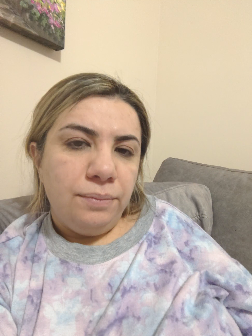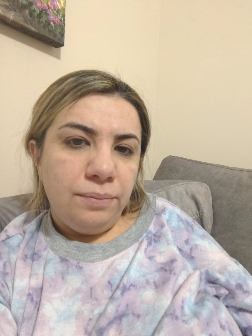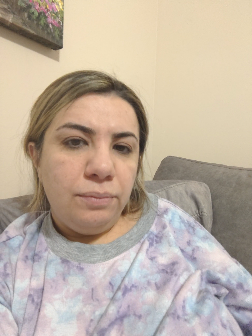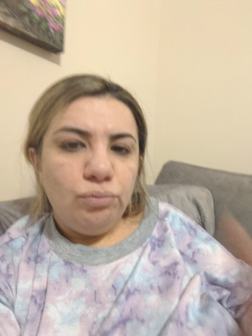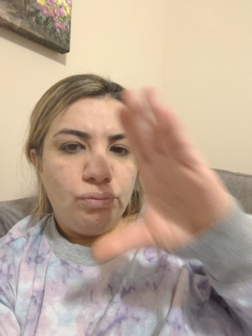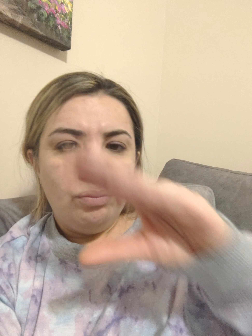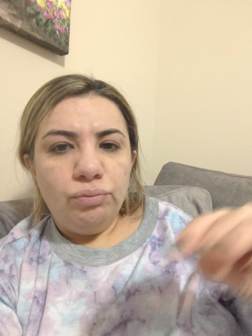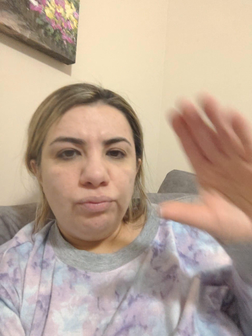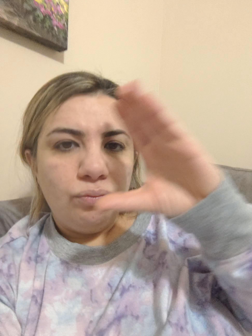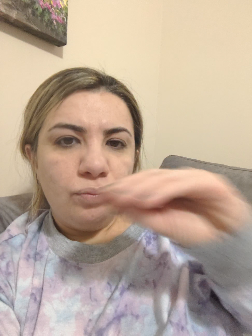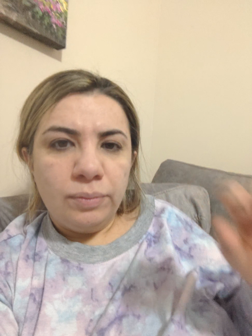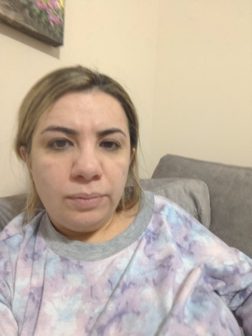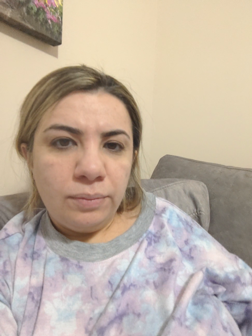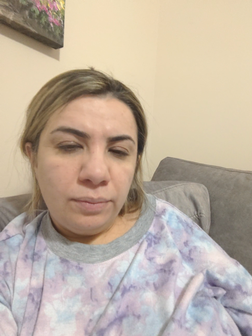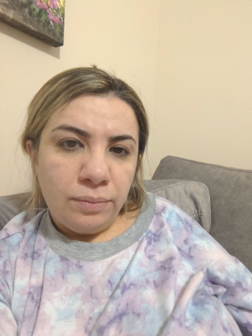story